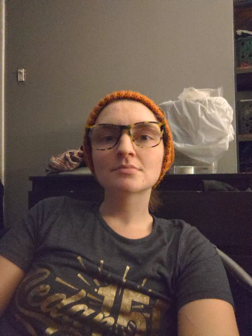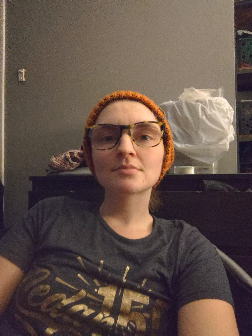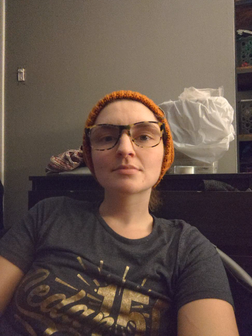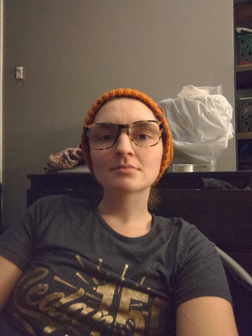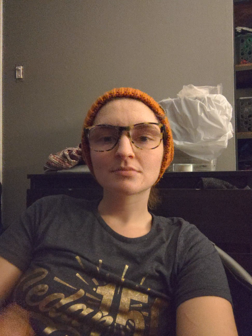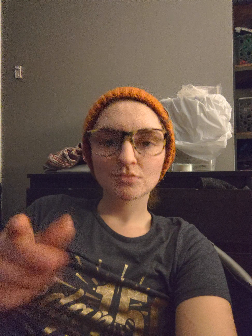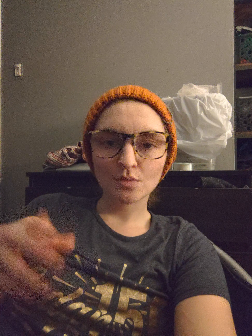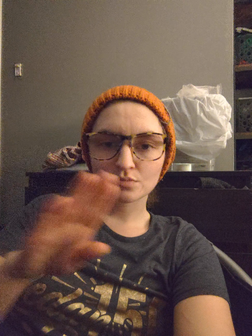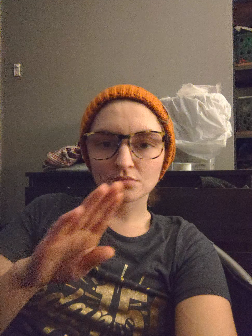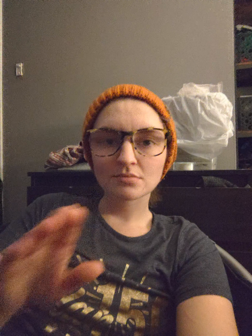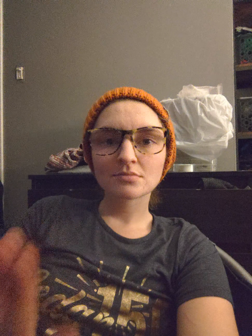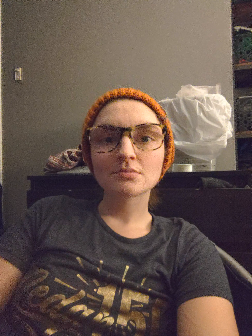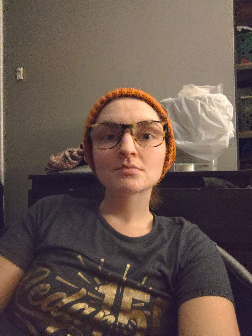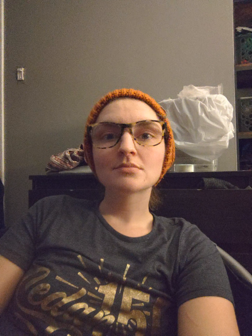close